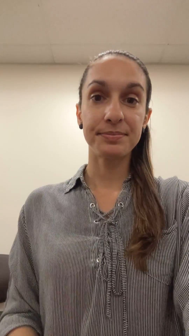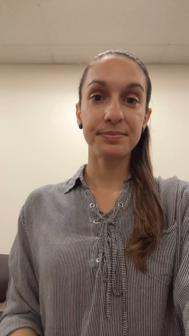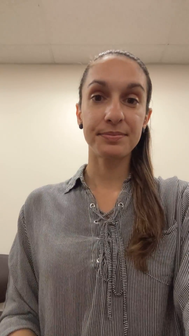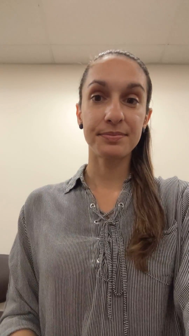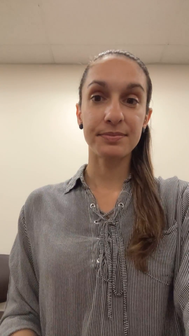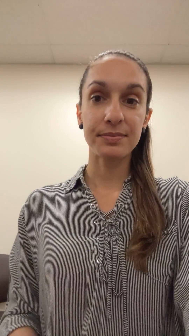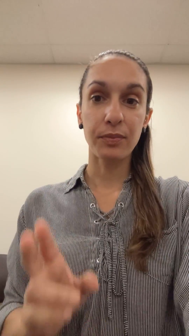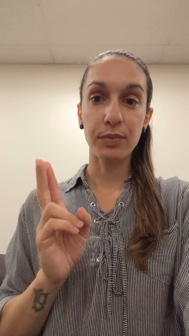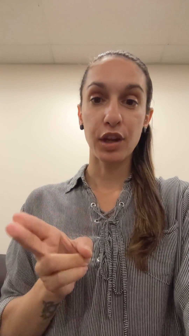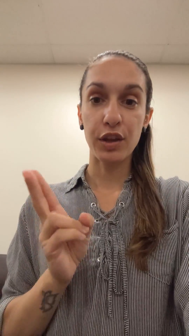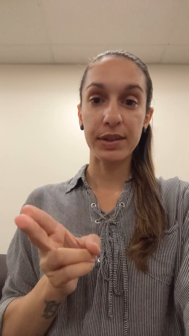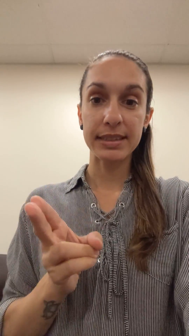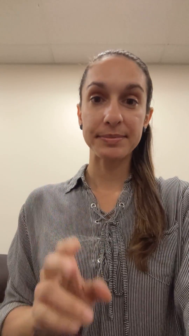hurry